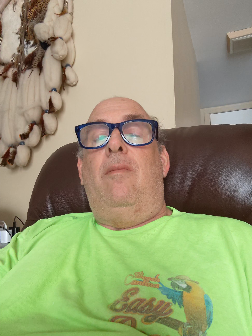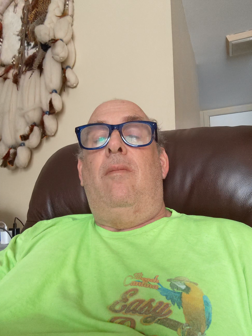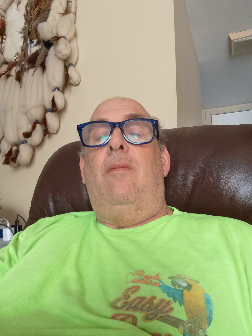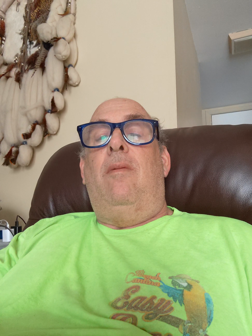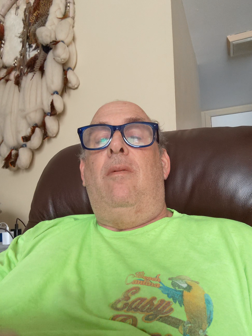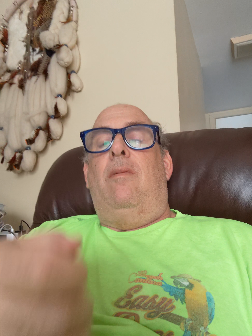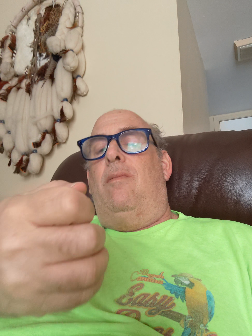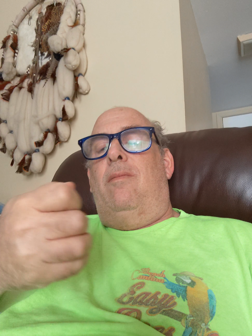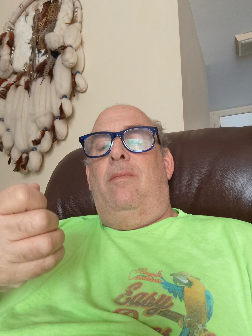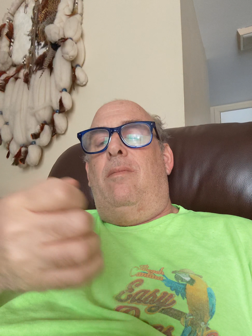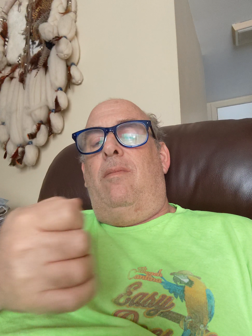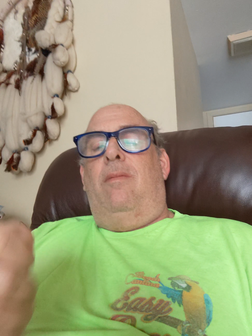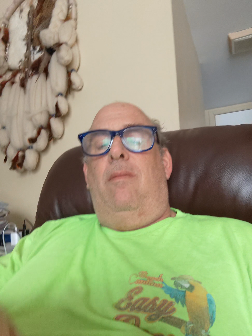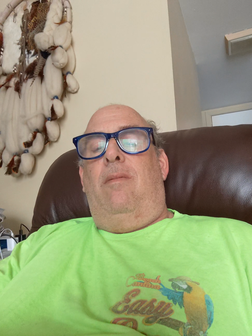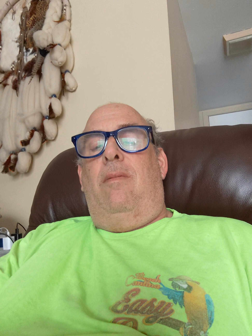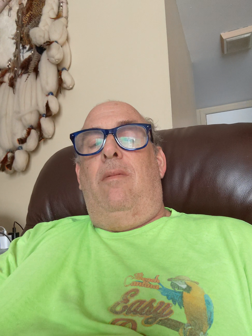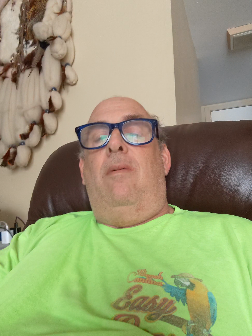drawer